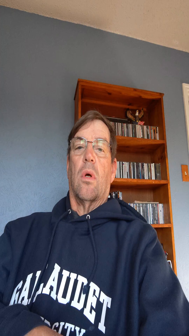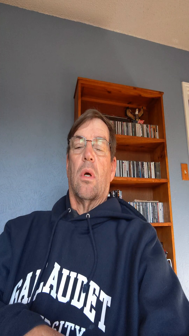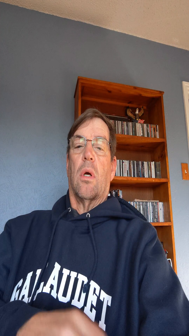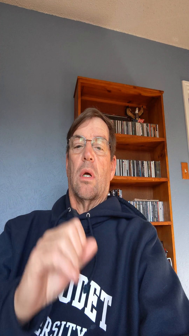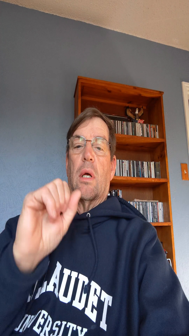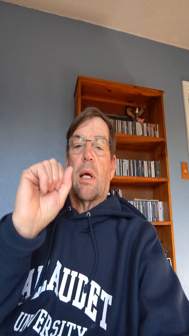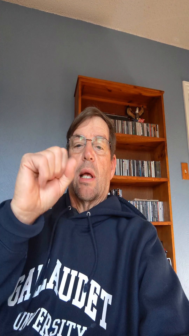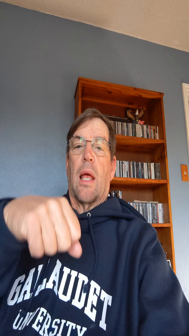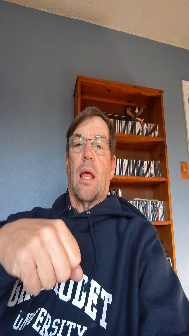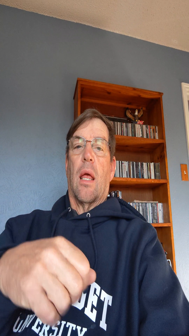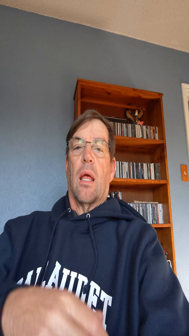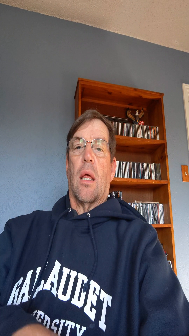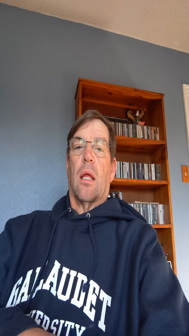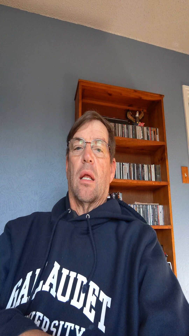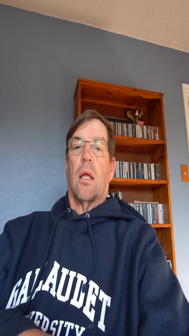can